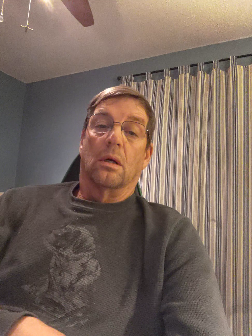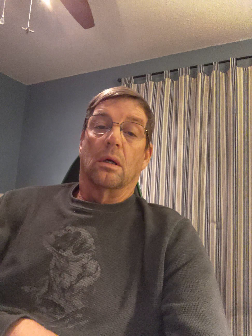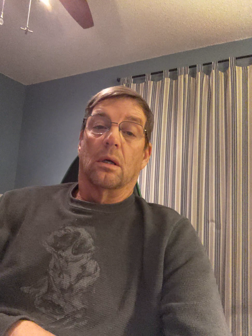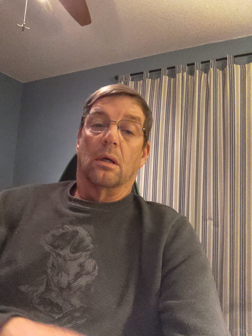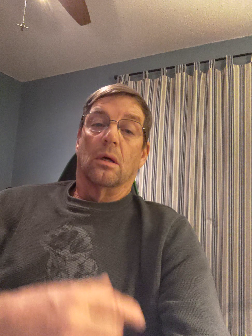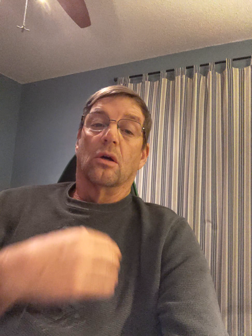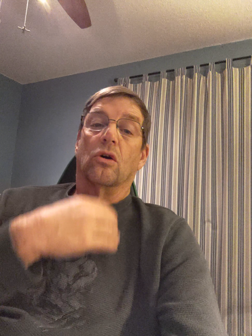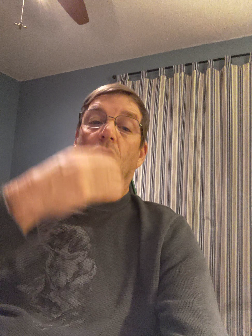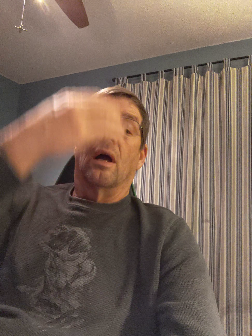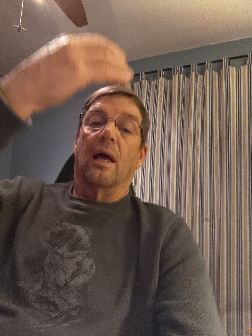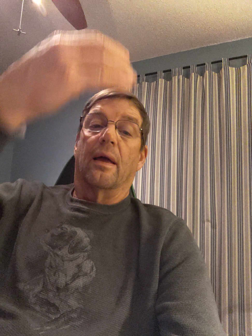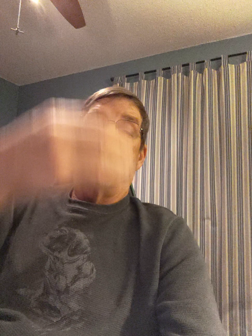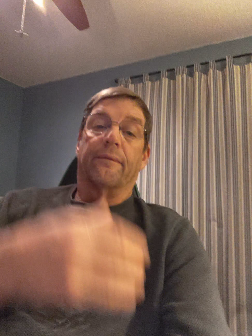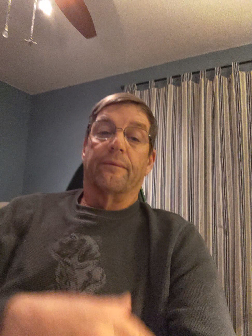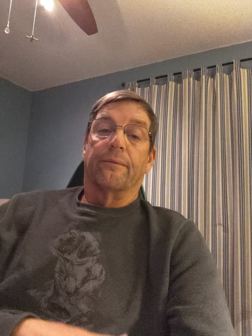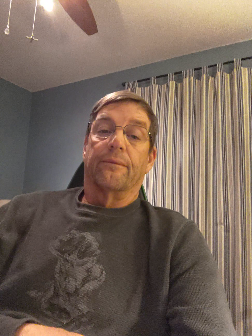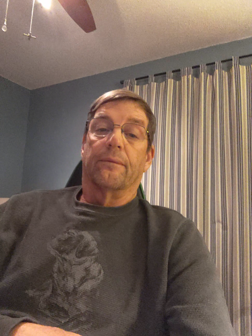giraffe